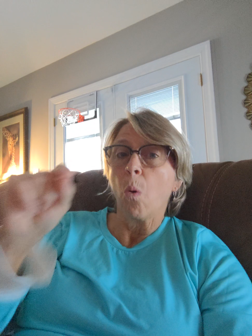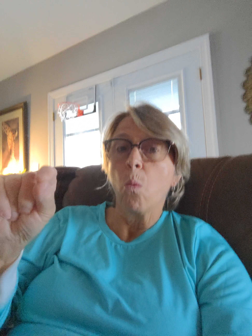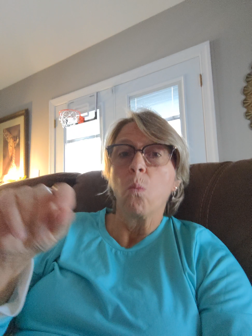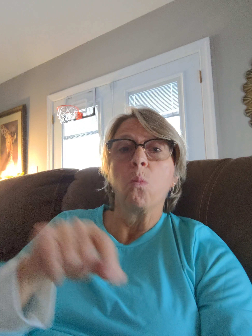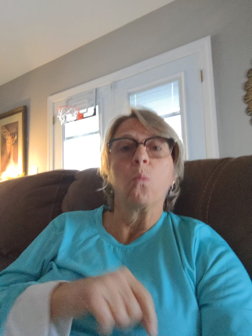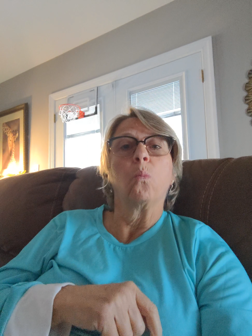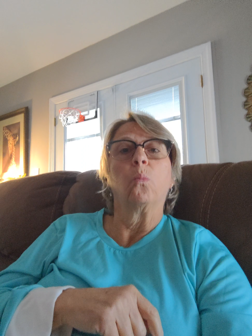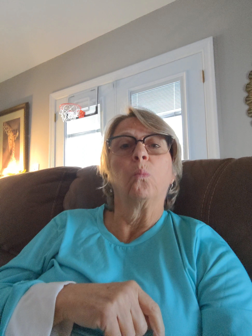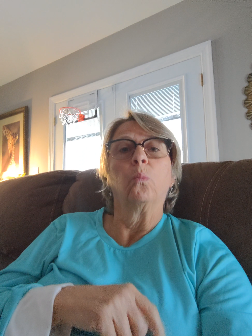go